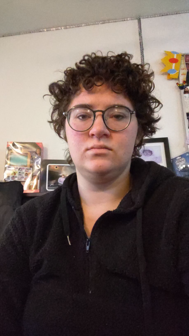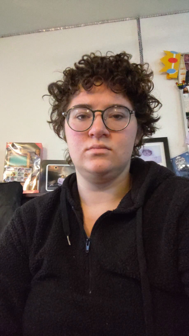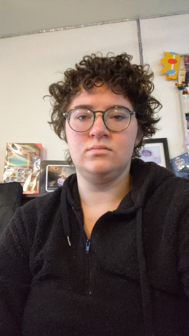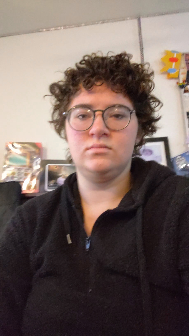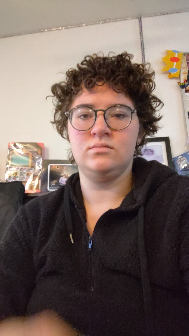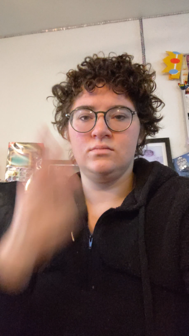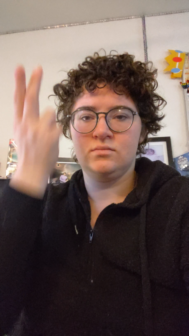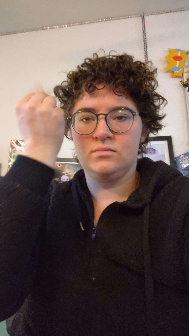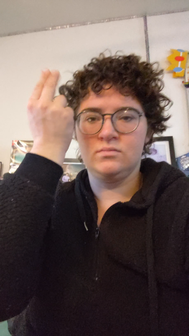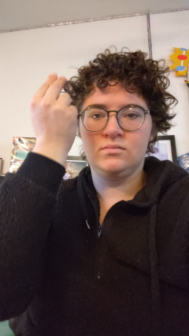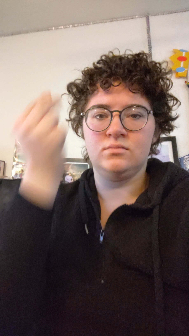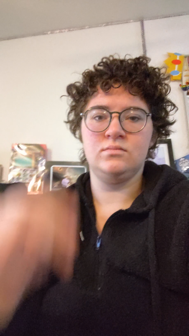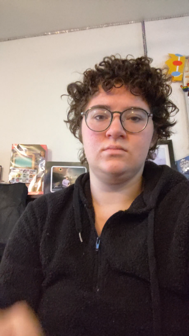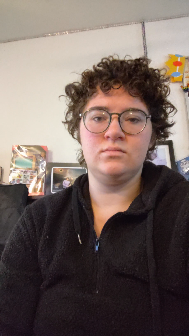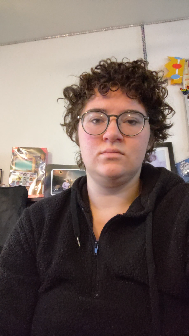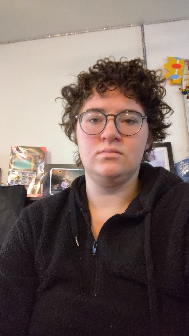rabbit